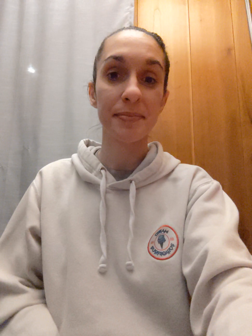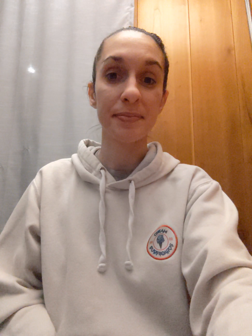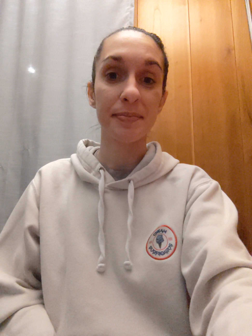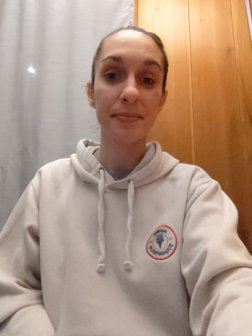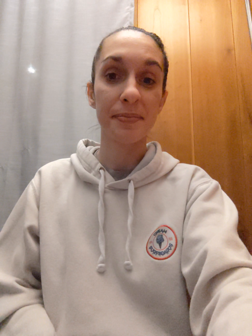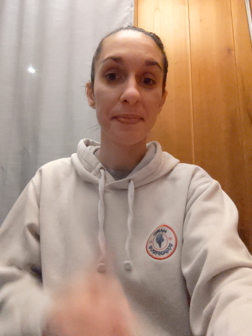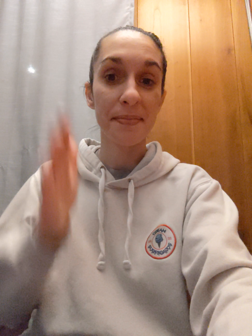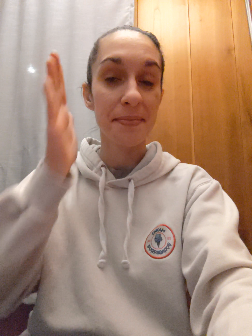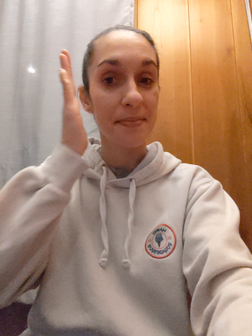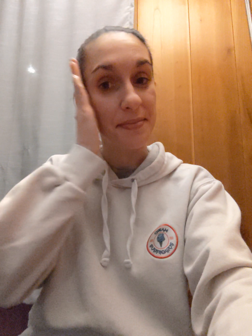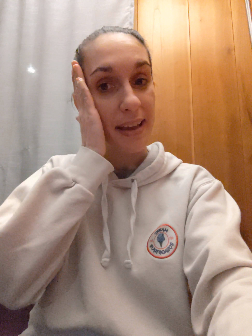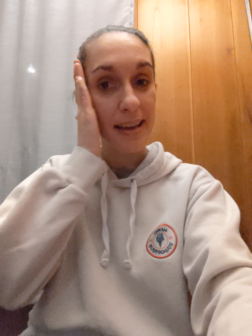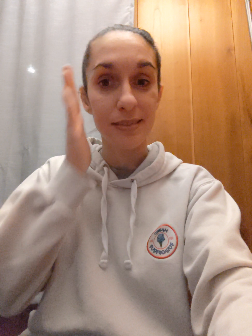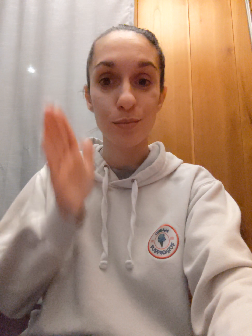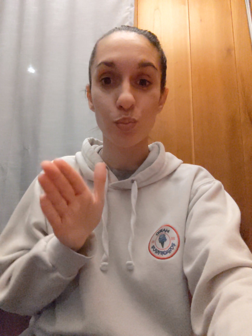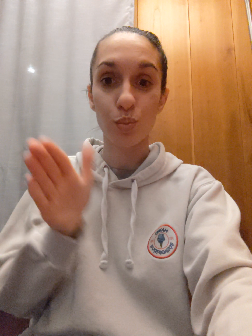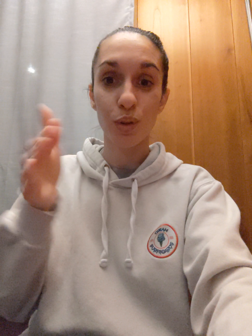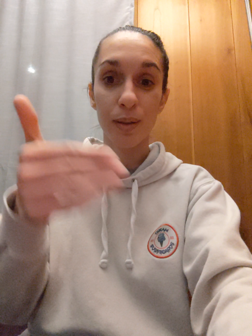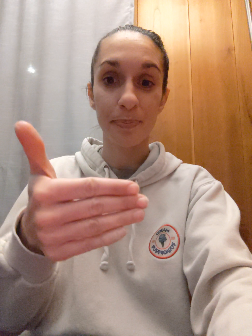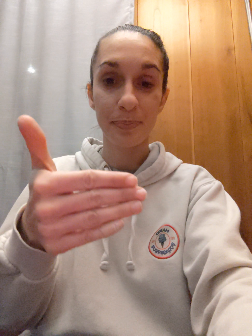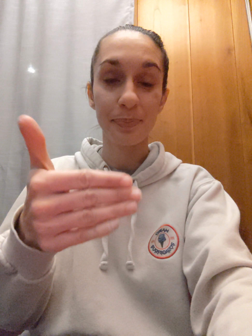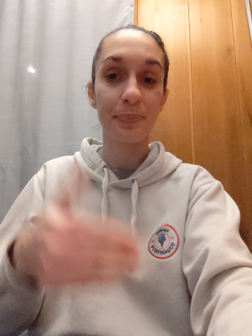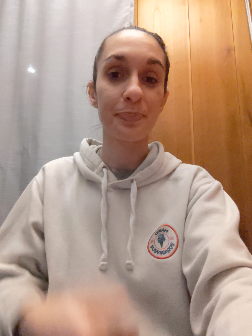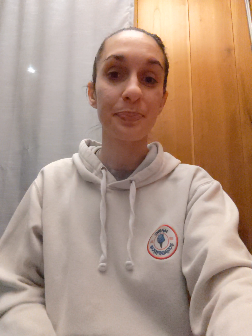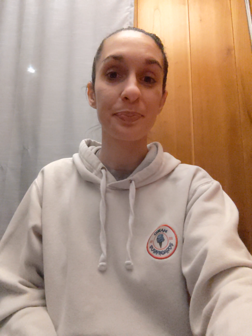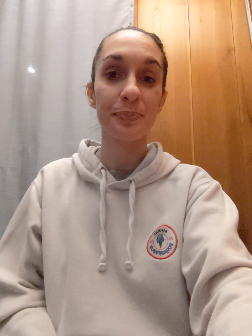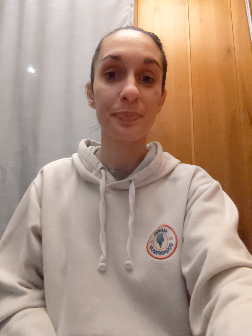bedroom